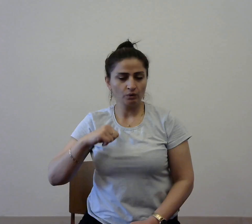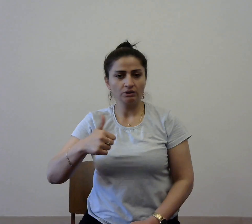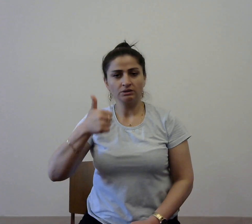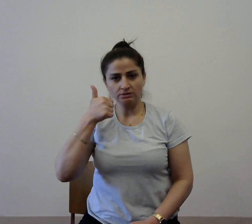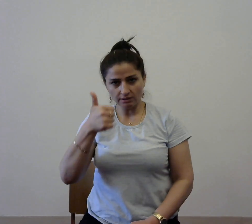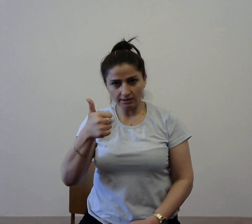yaxşı